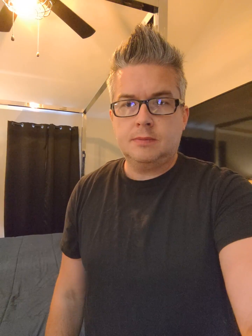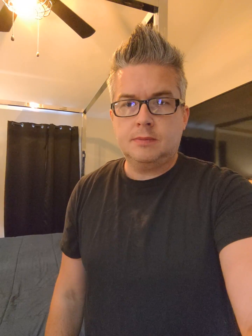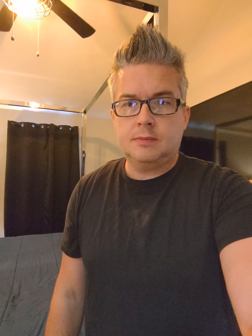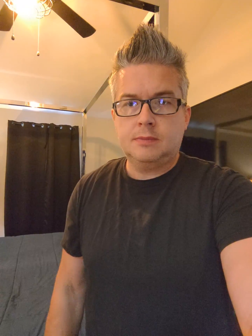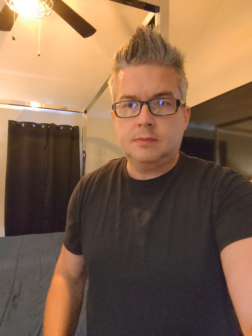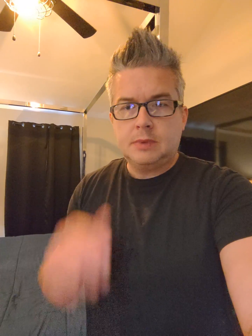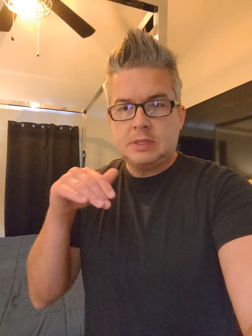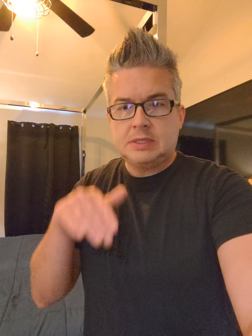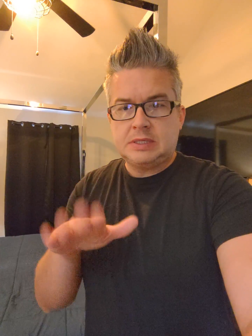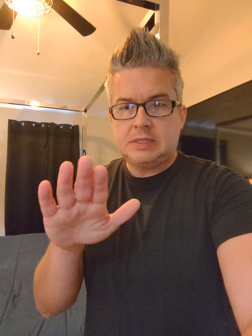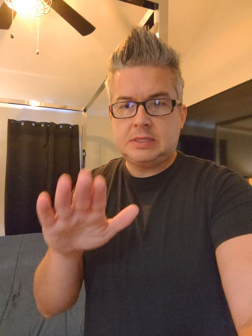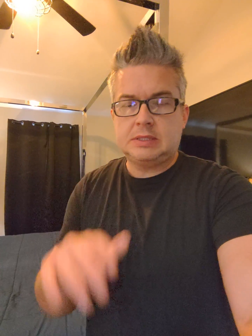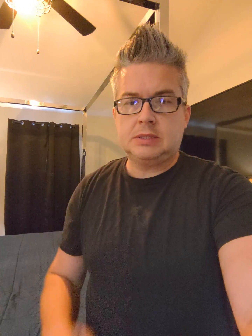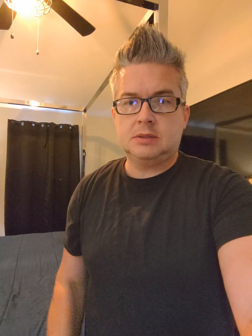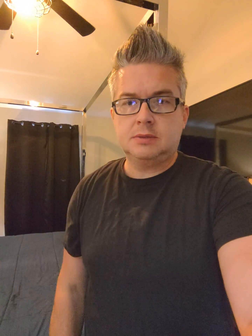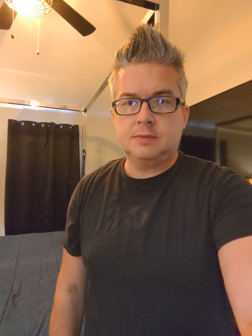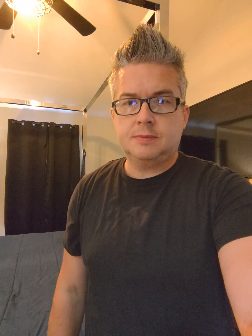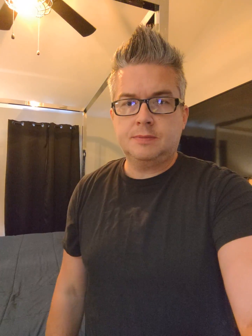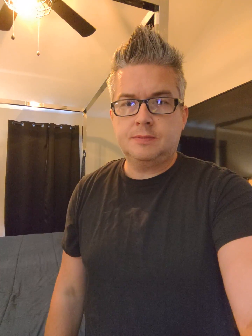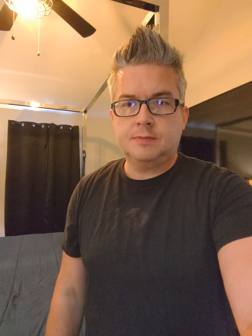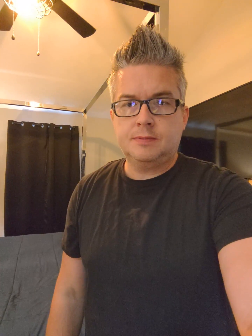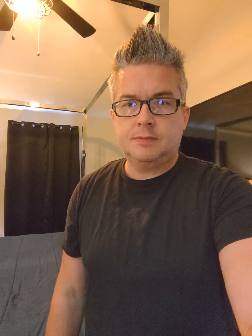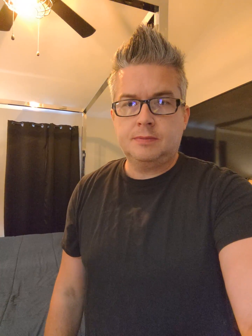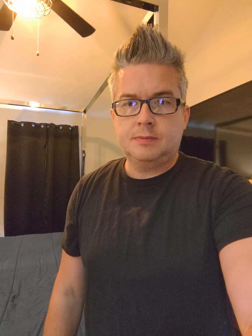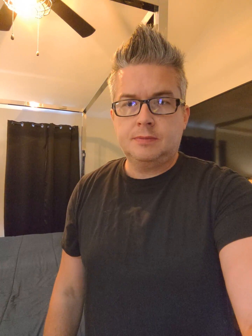enter